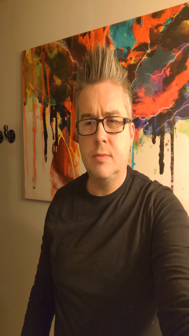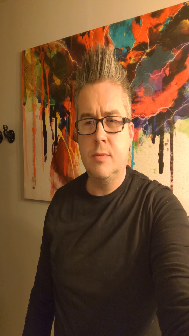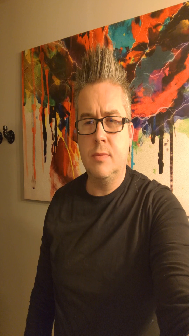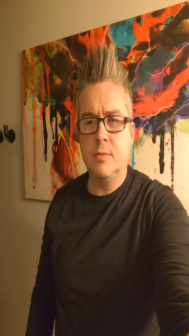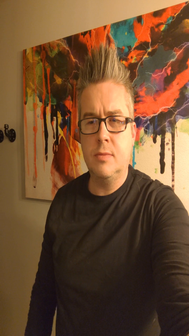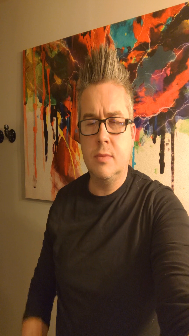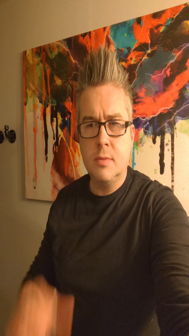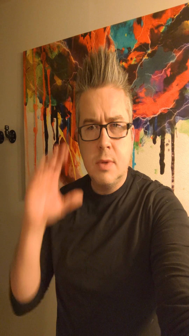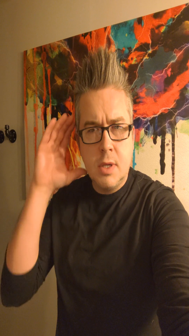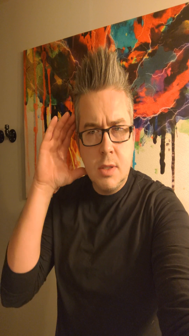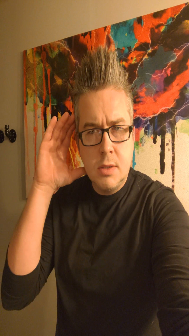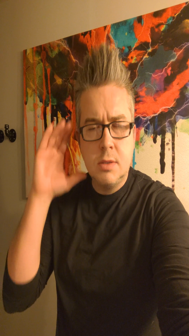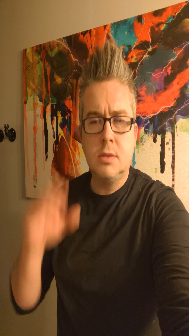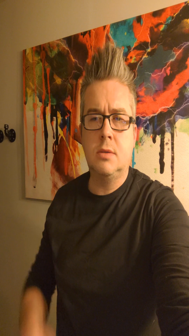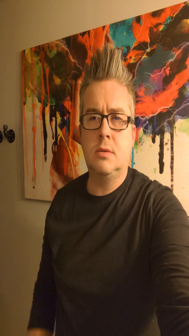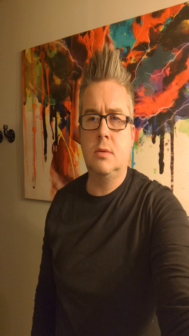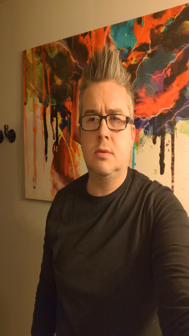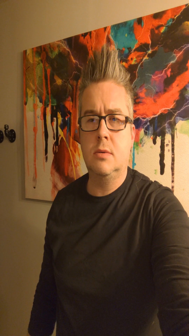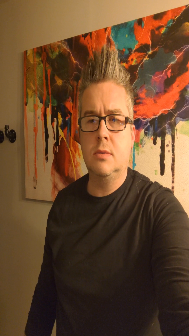listen